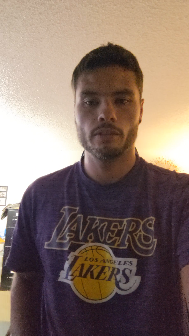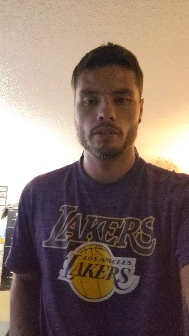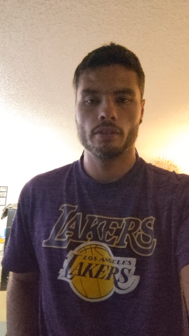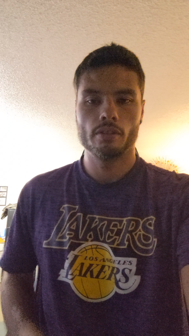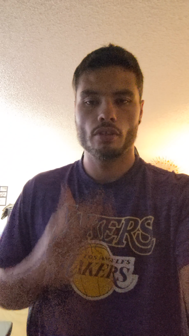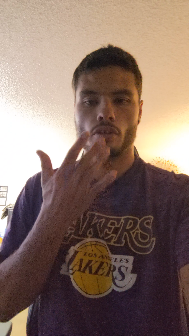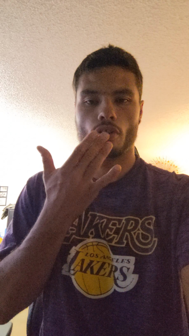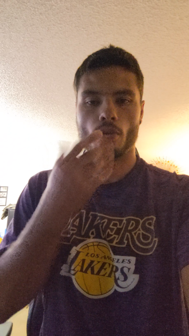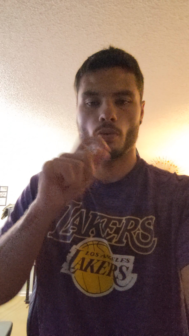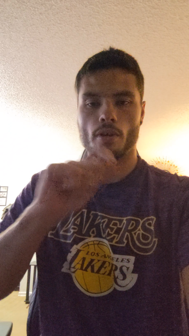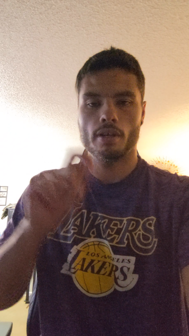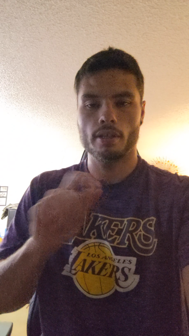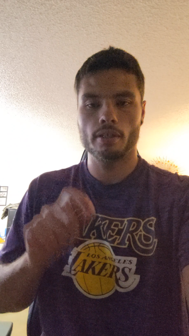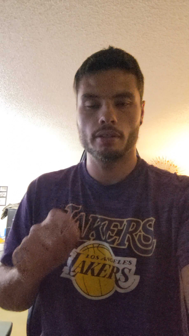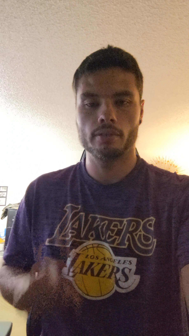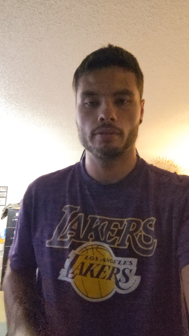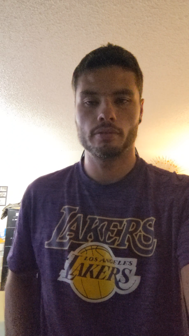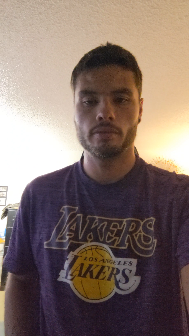crayon